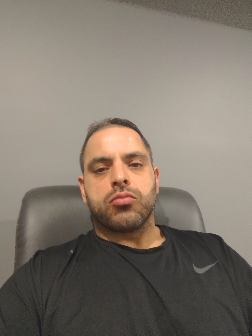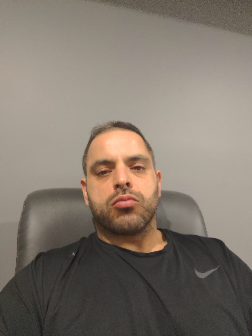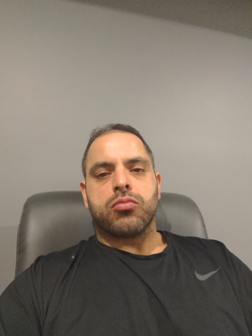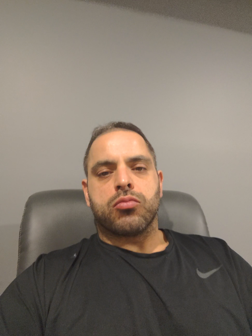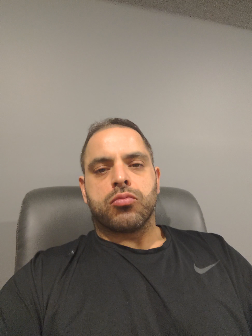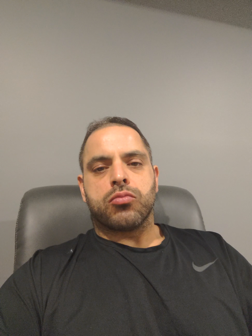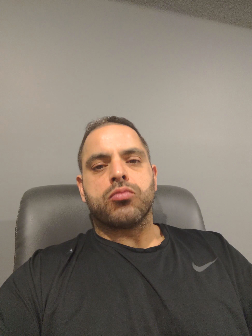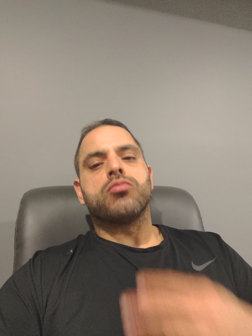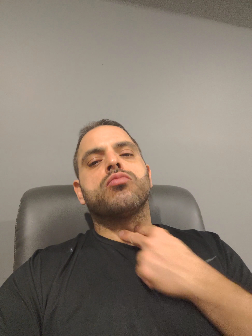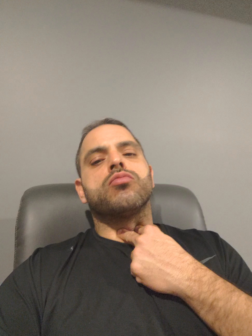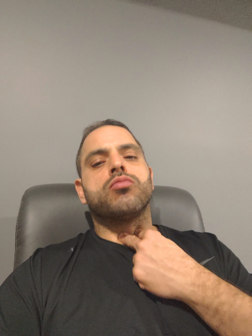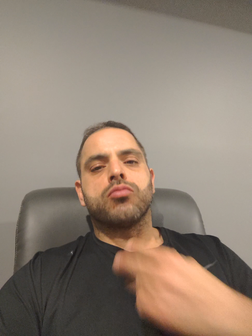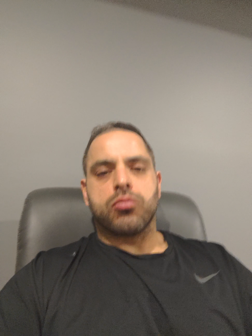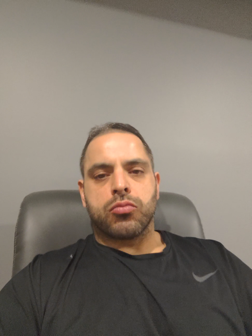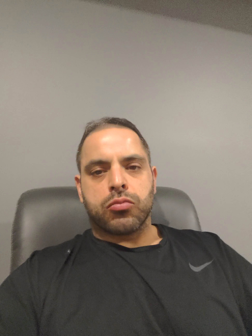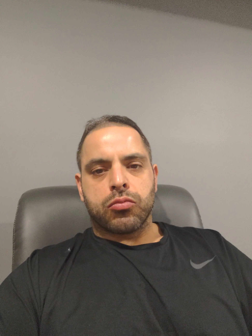stuck